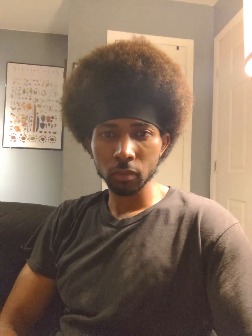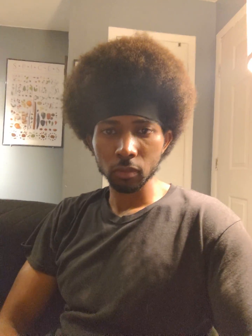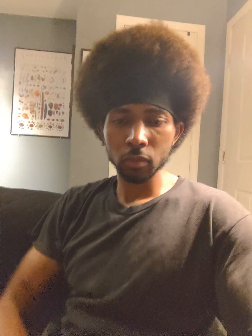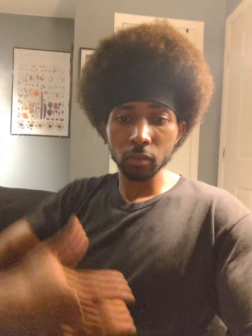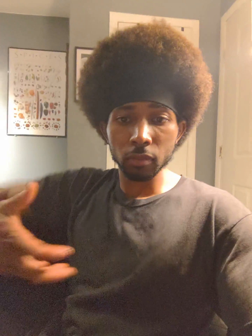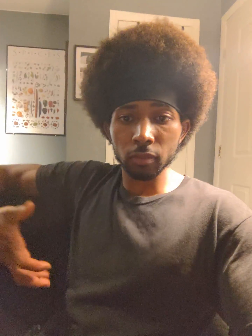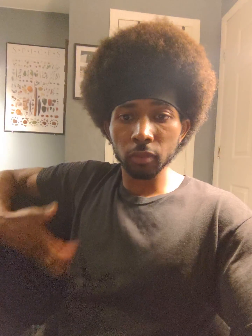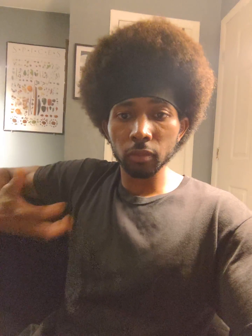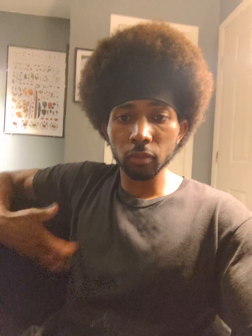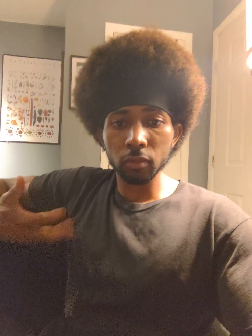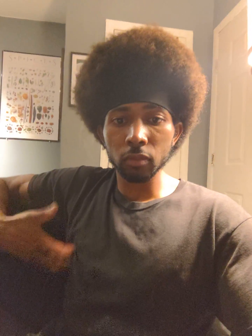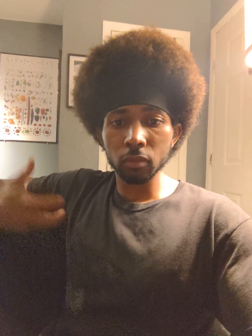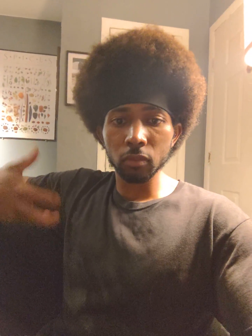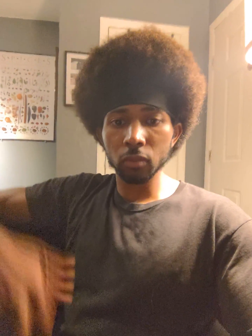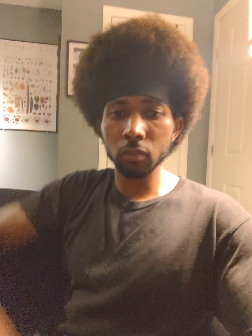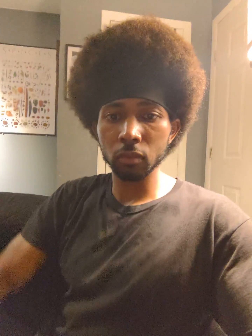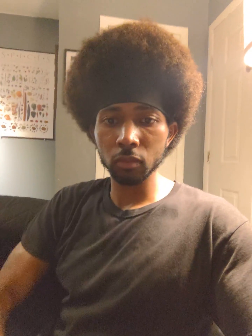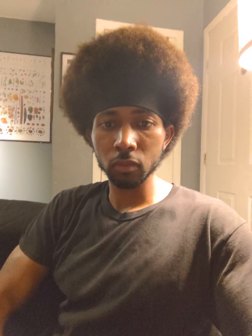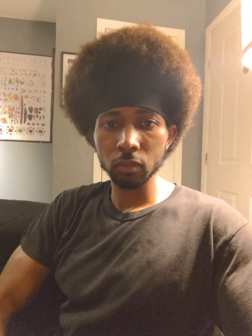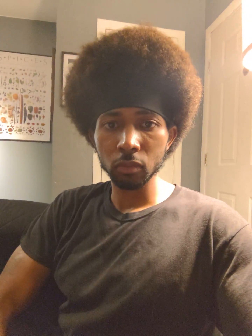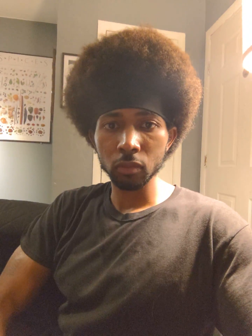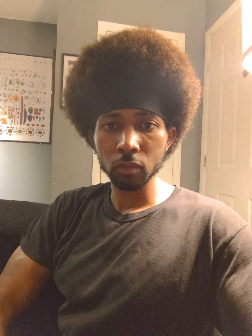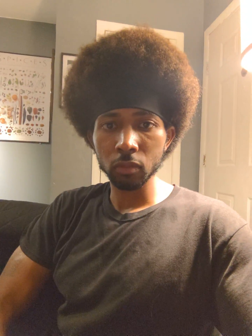monkey